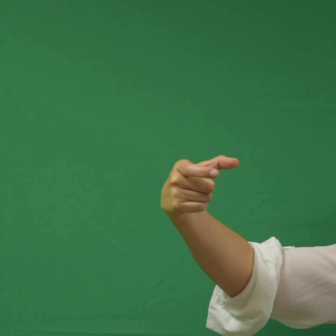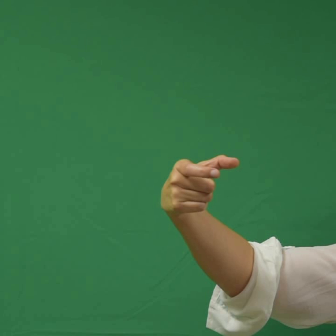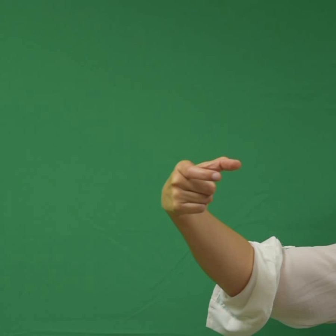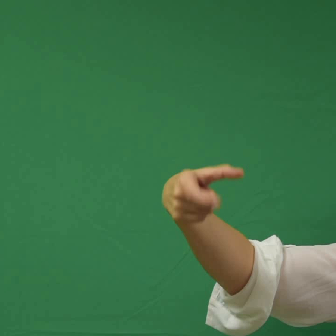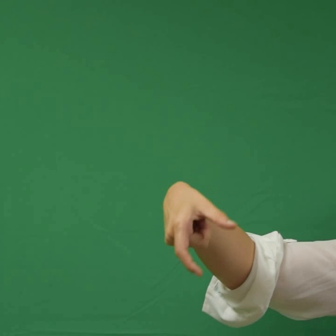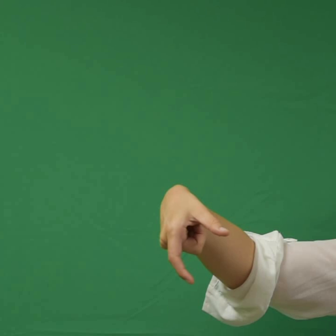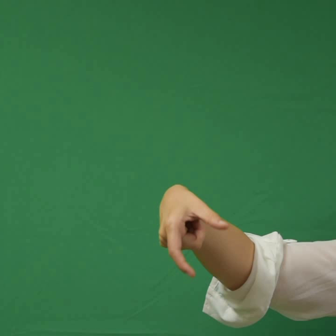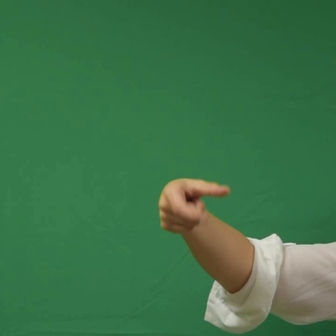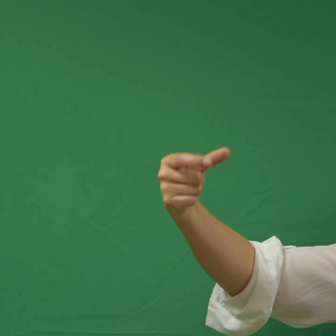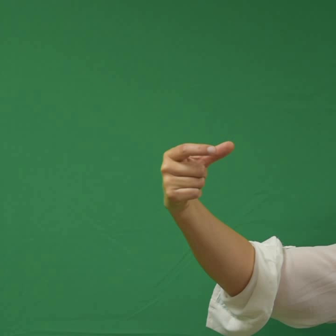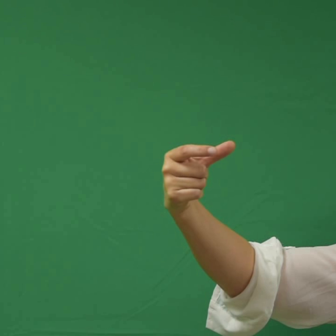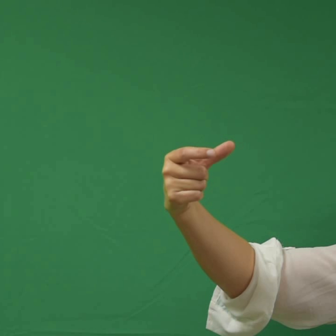Q